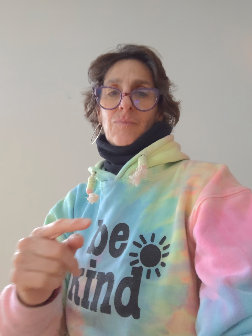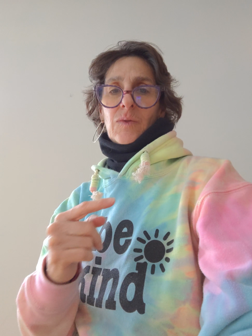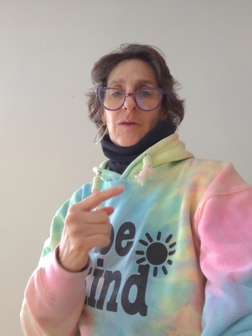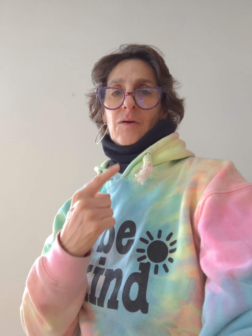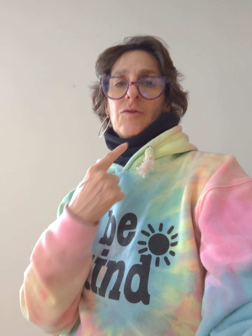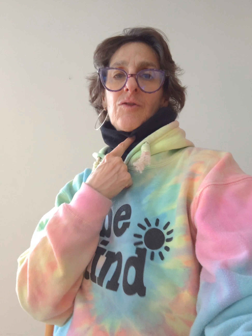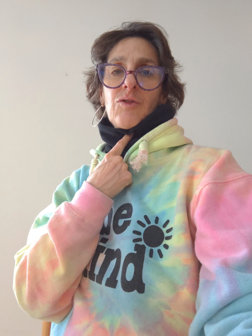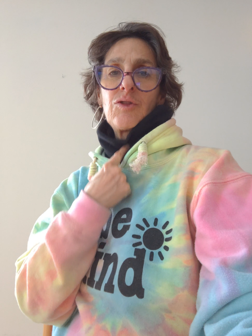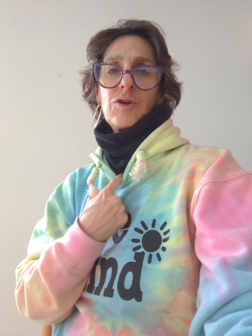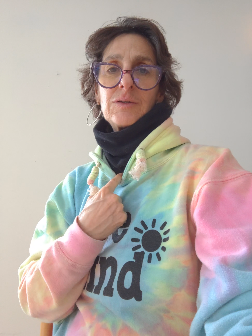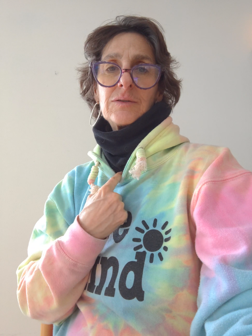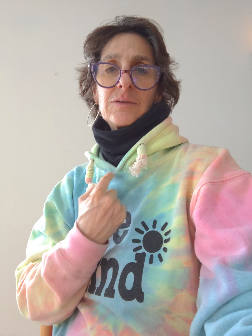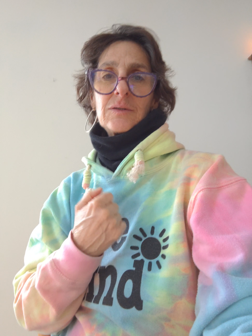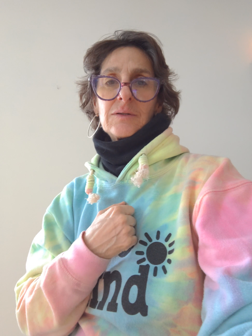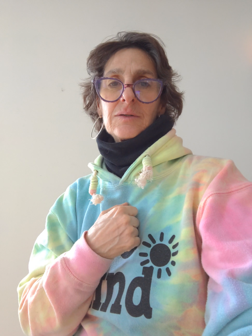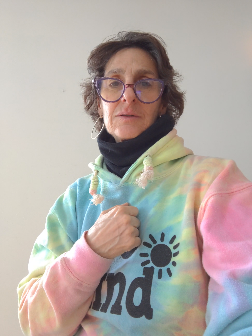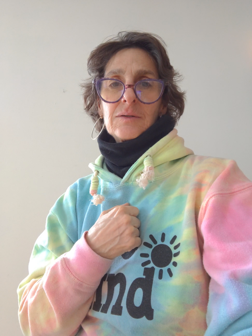thirsty